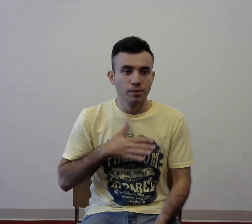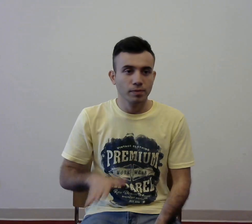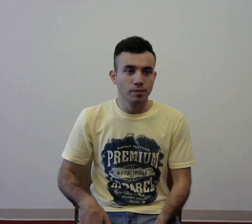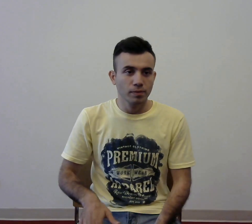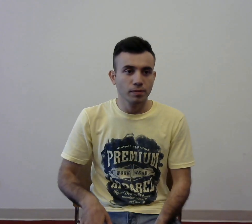ayaq